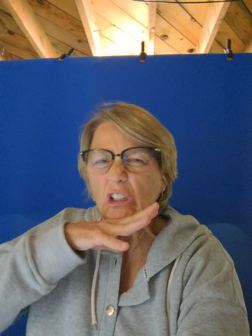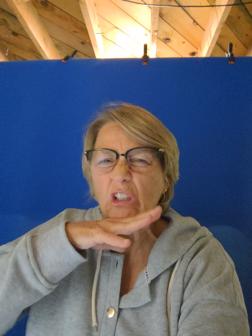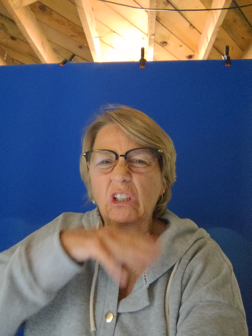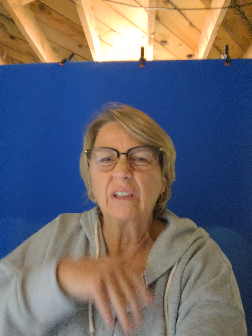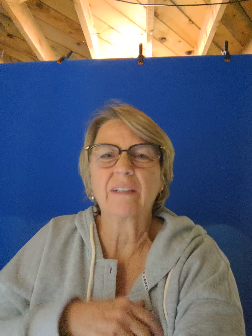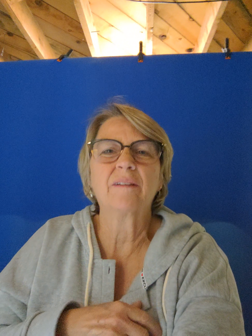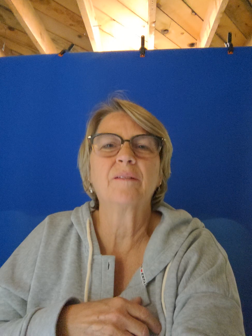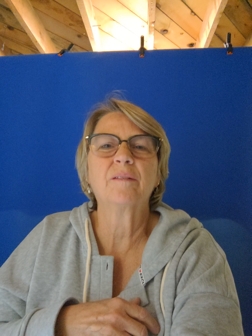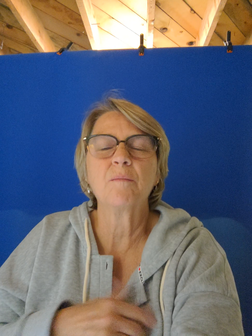dirty